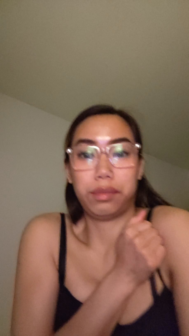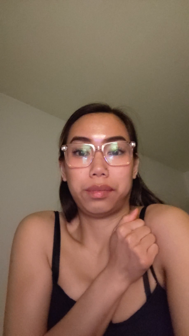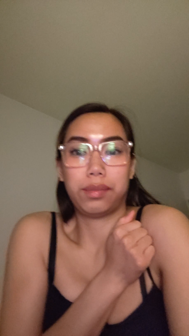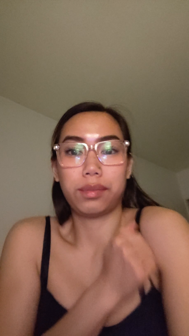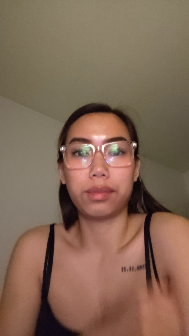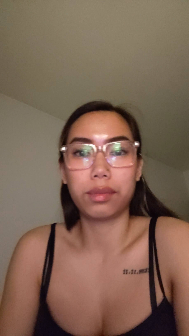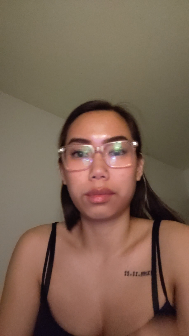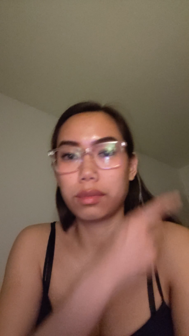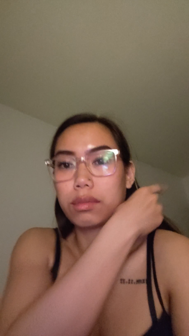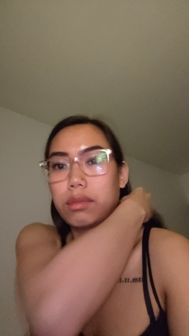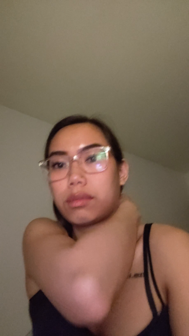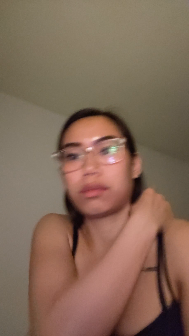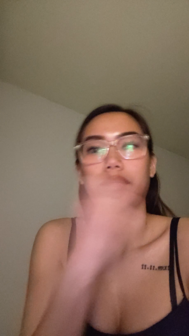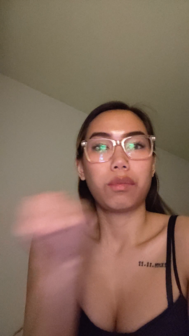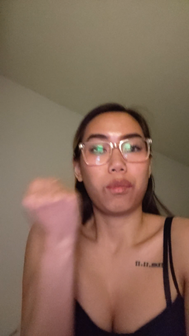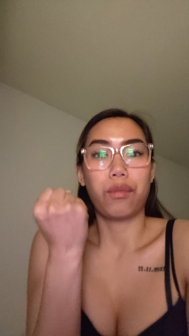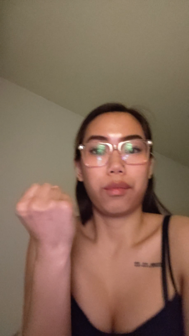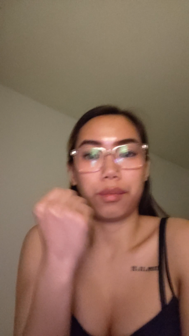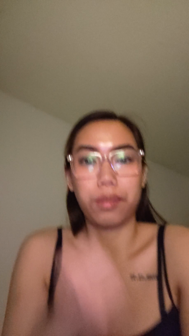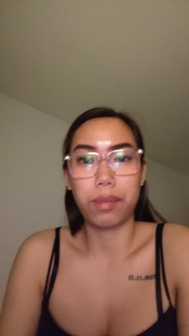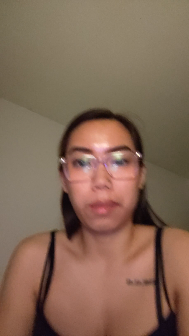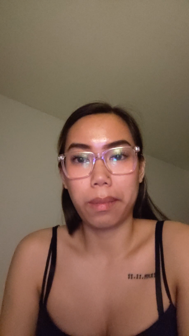hold